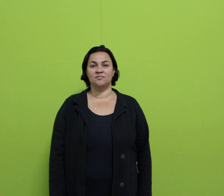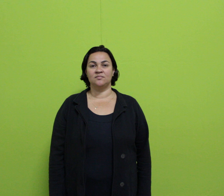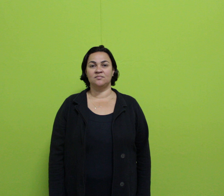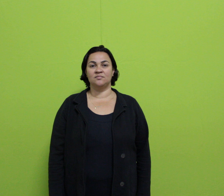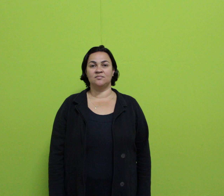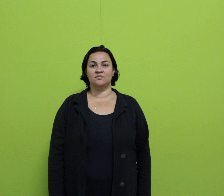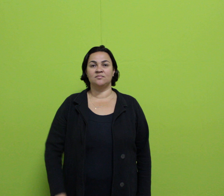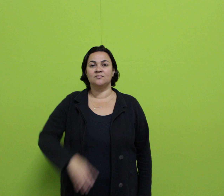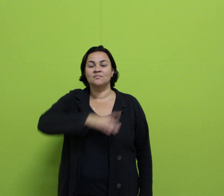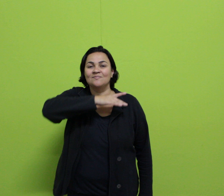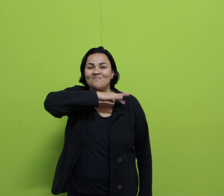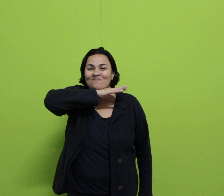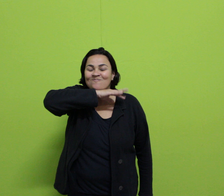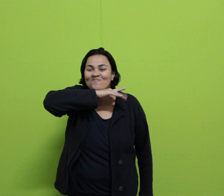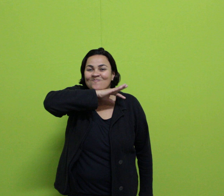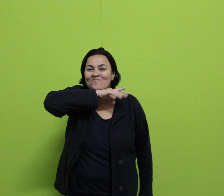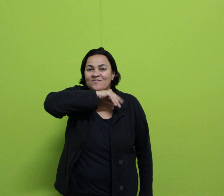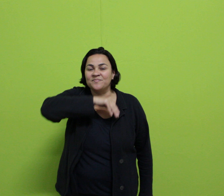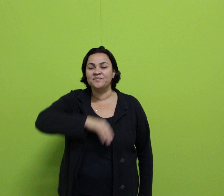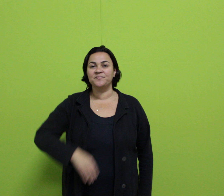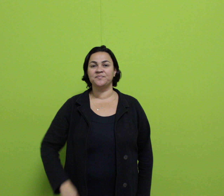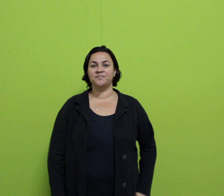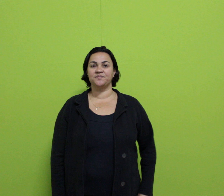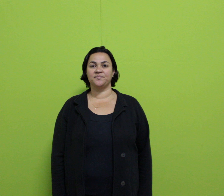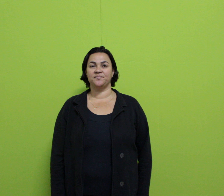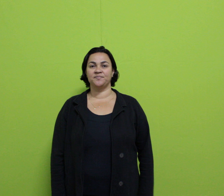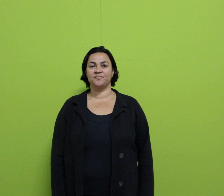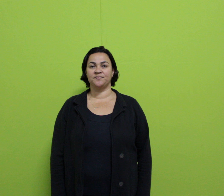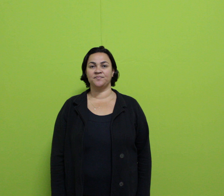ruim